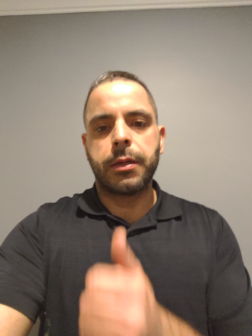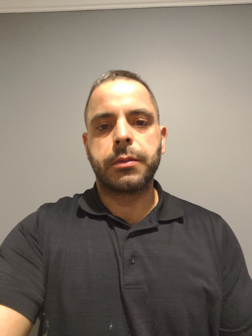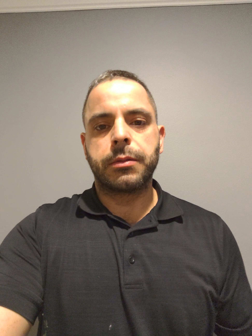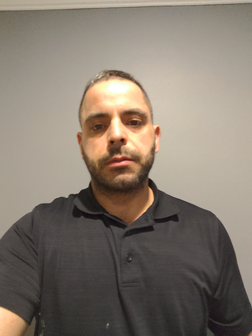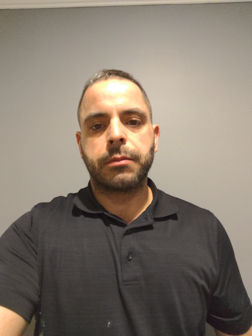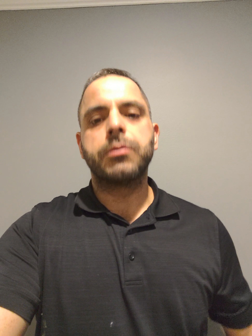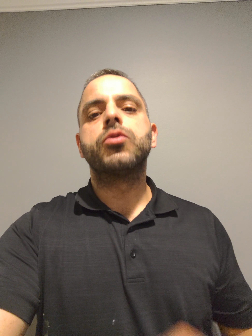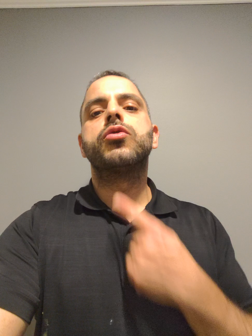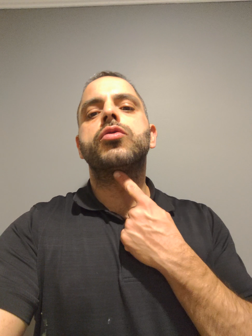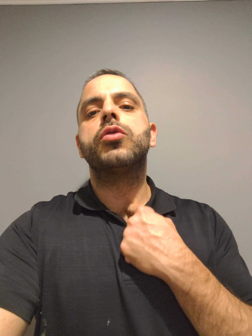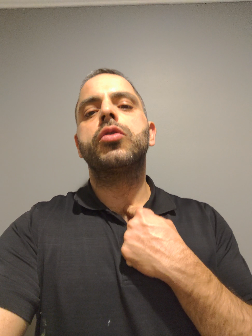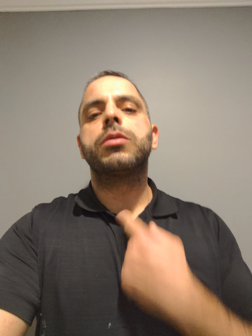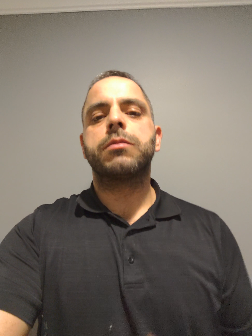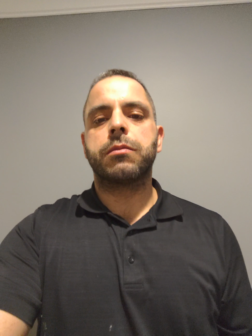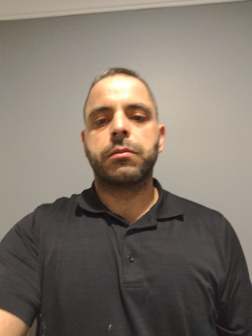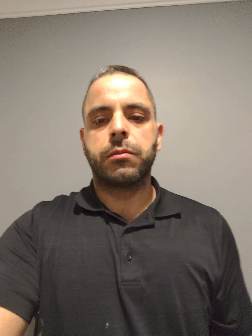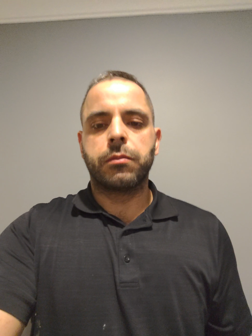thirsty